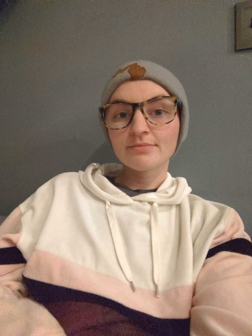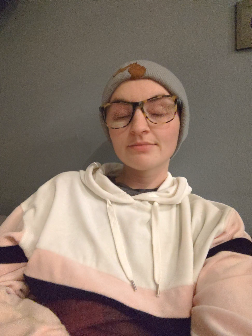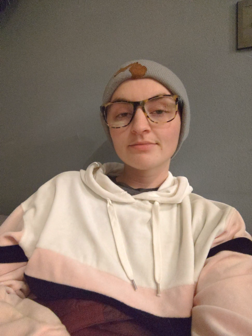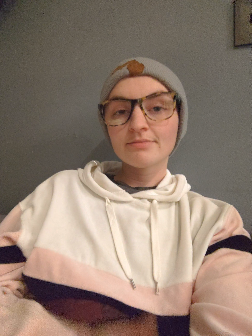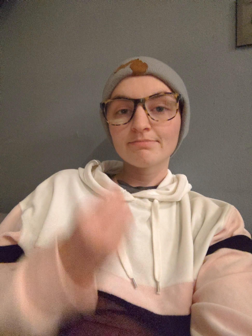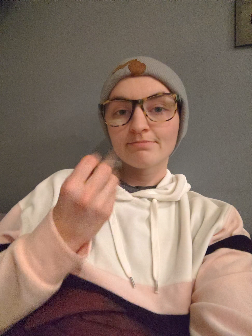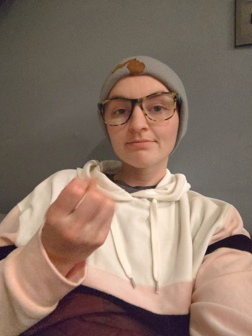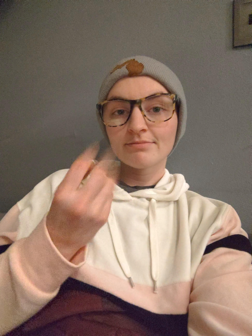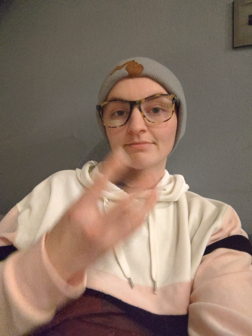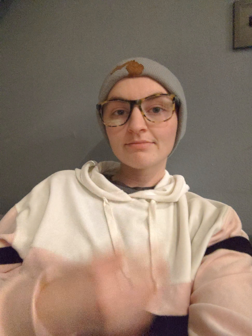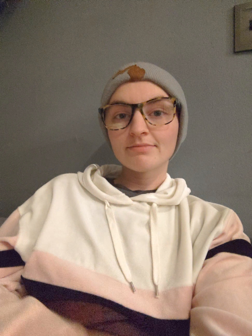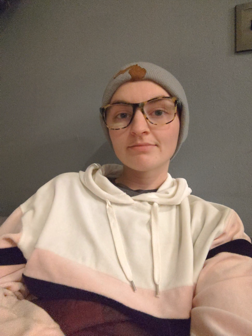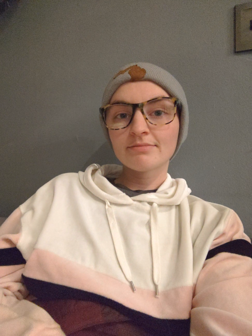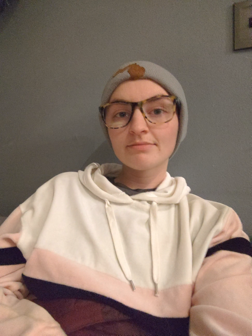many